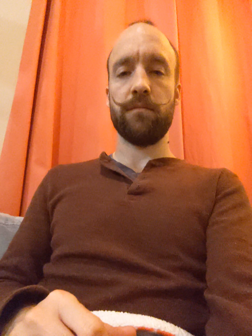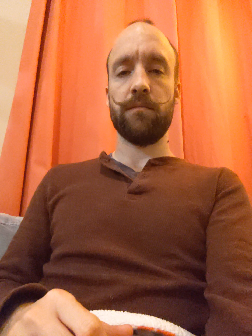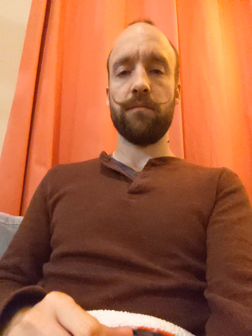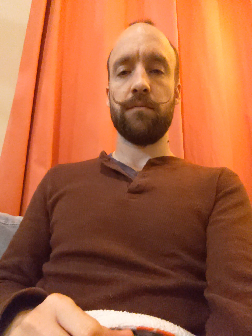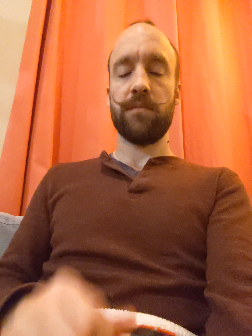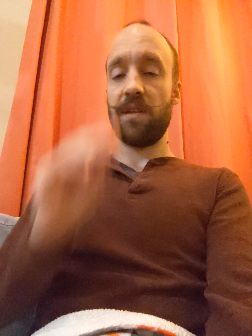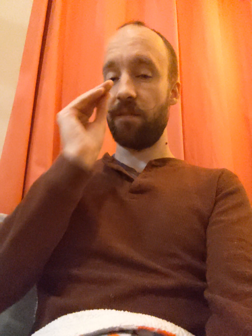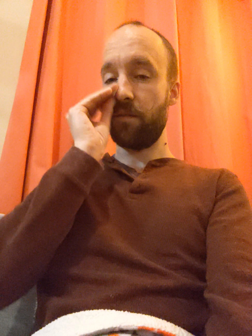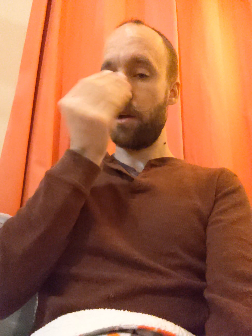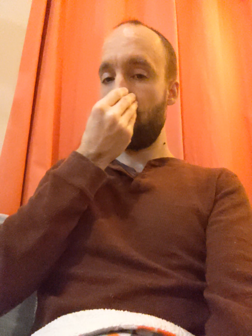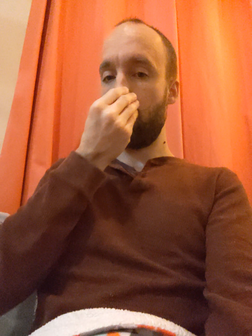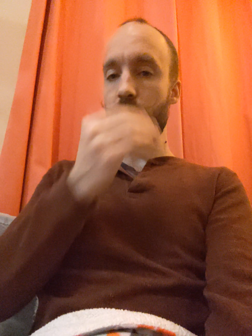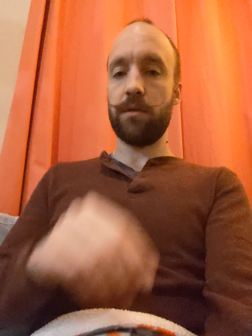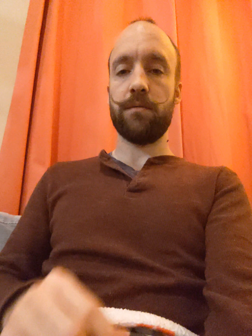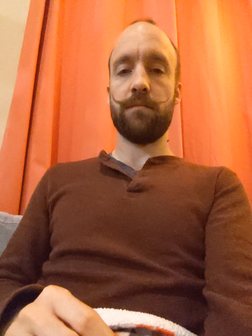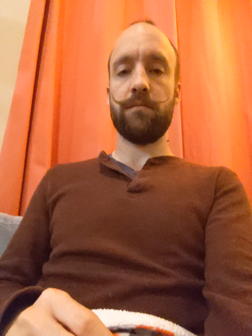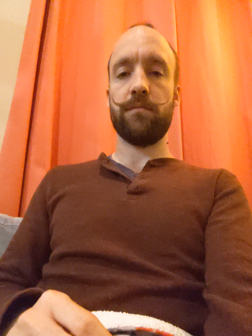flower